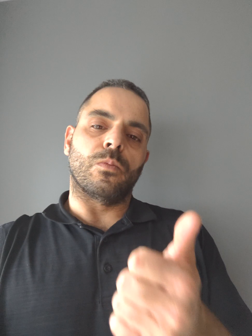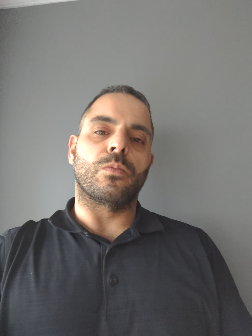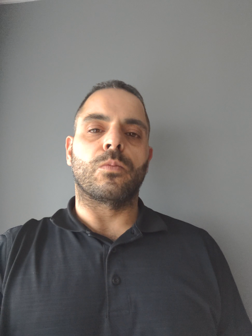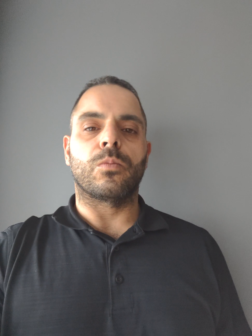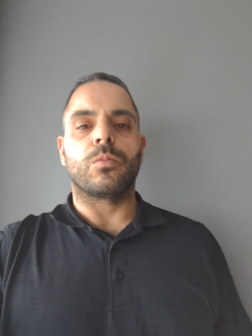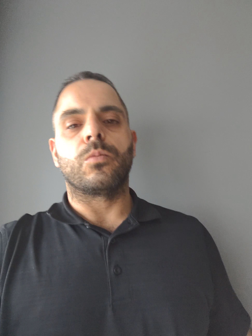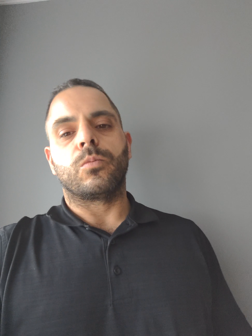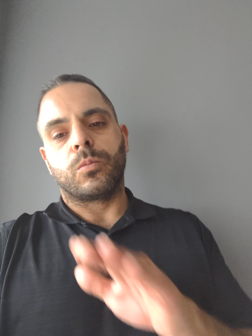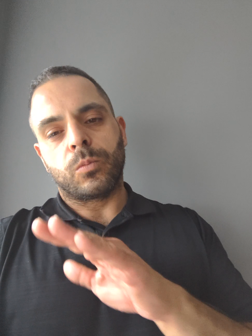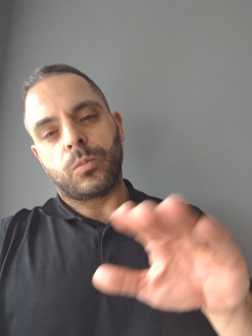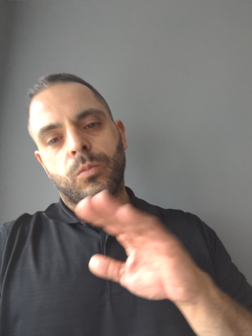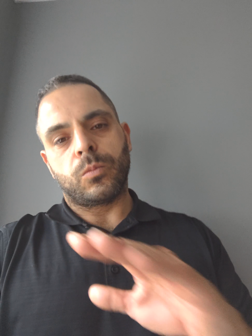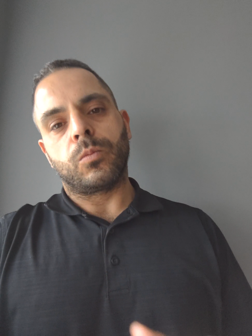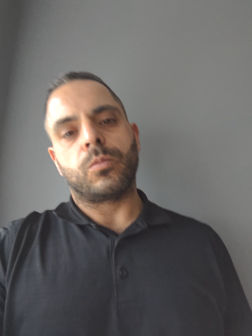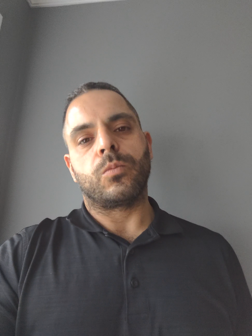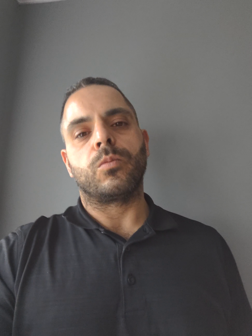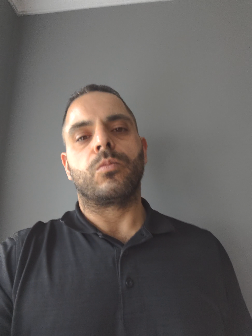clean